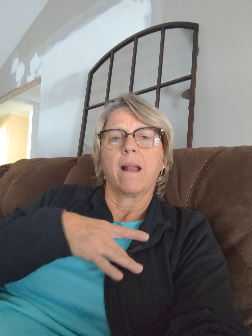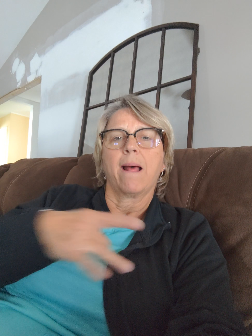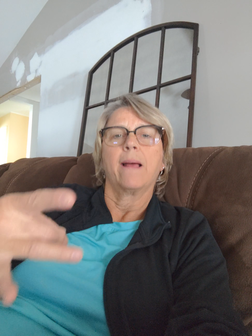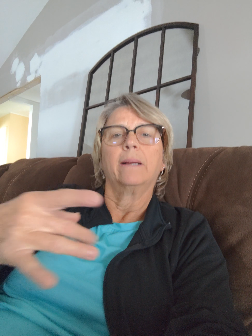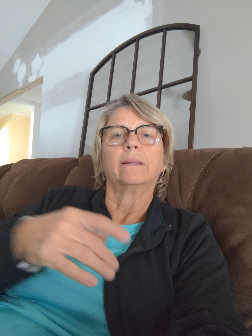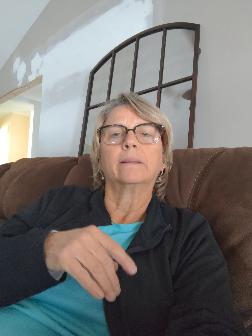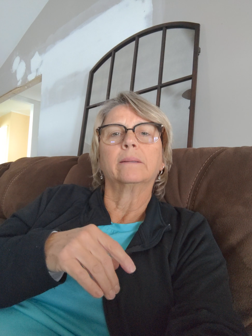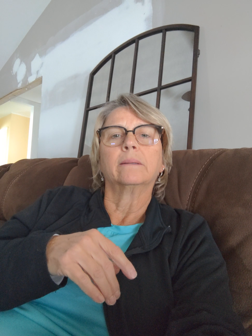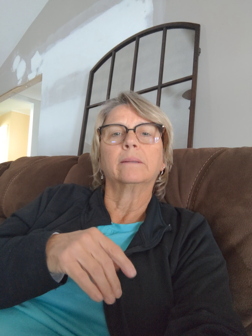like